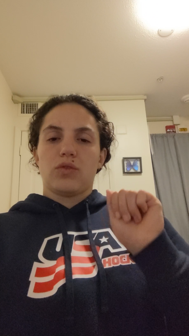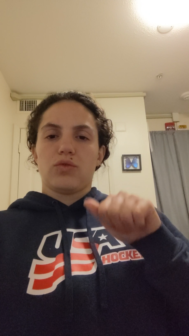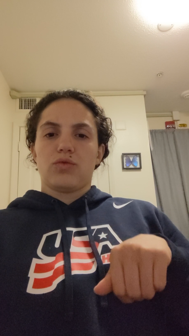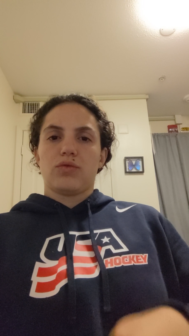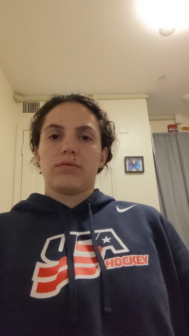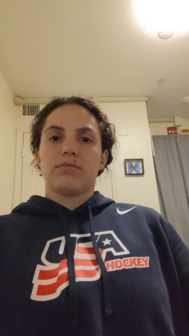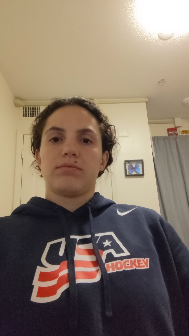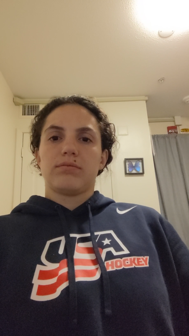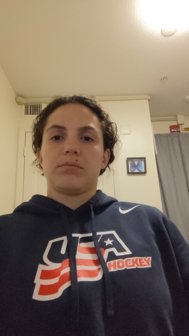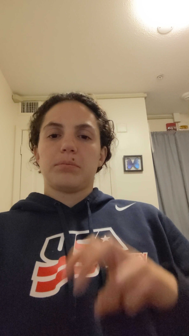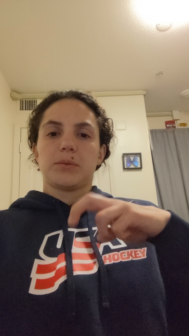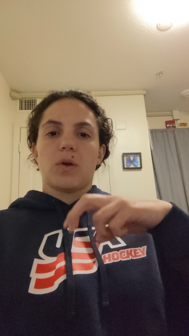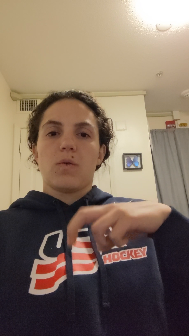potato